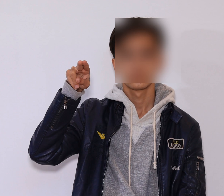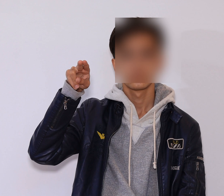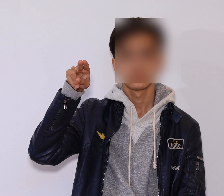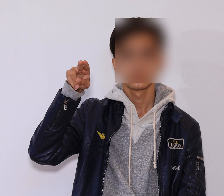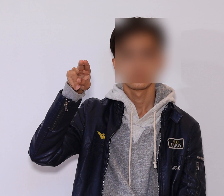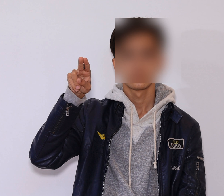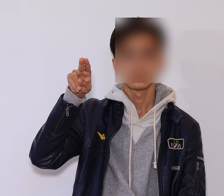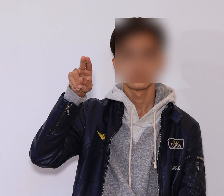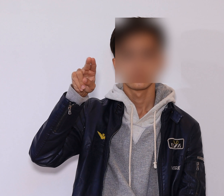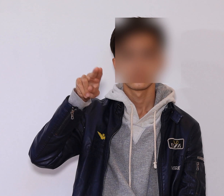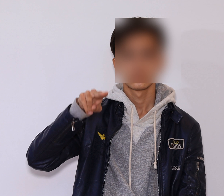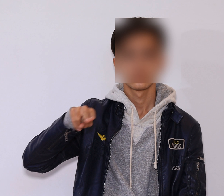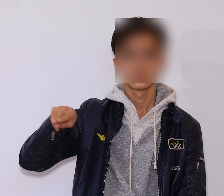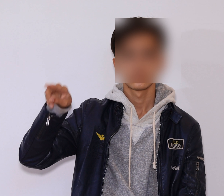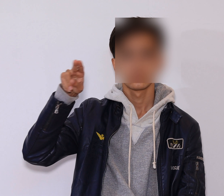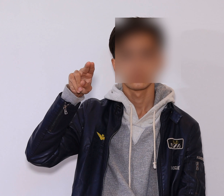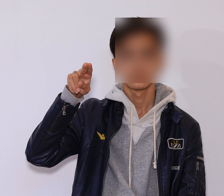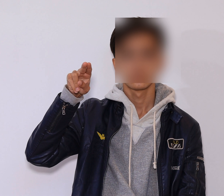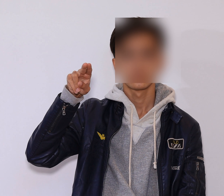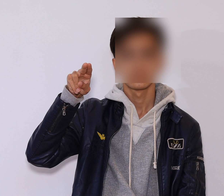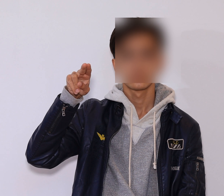ہ